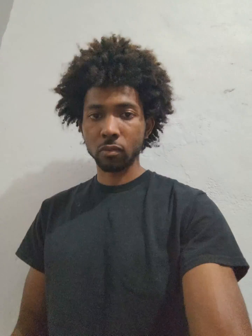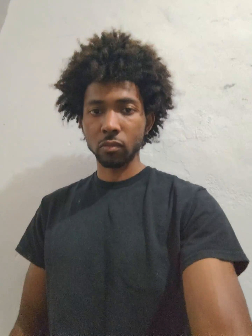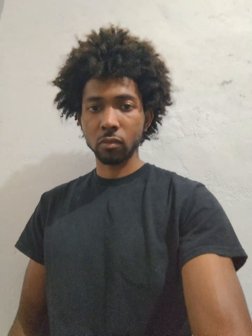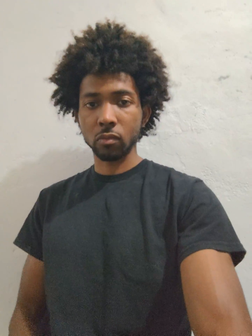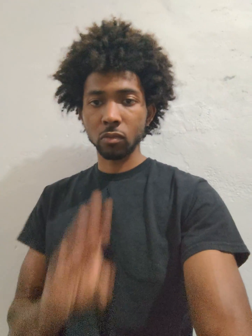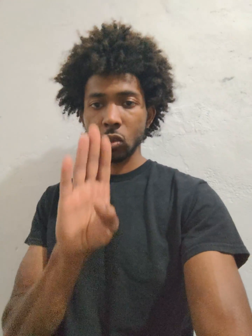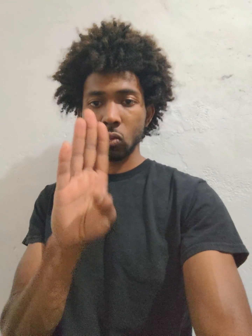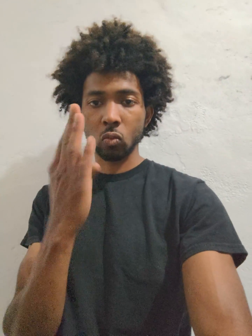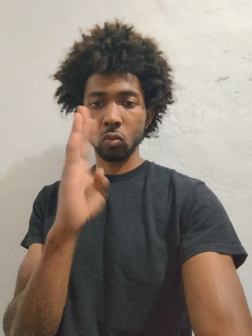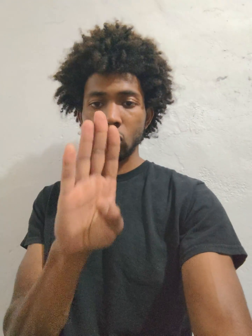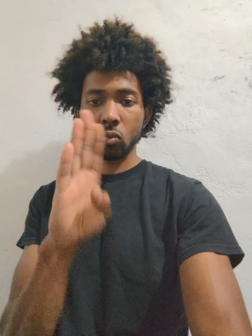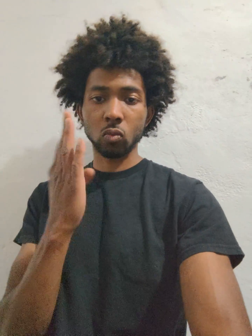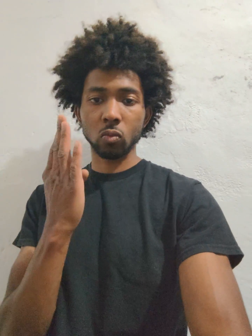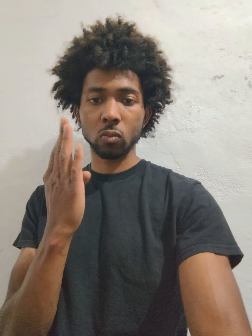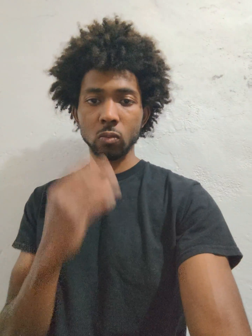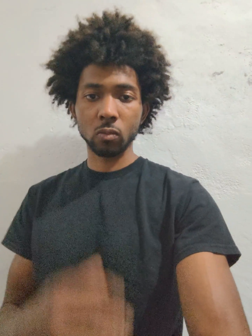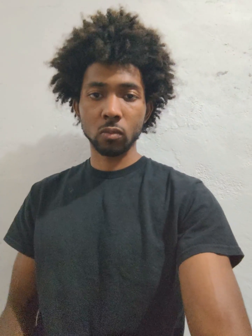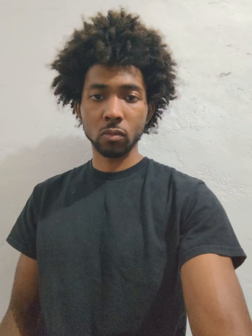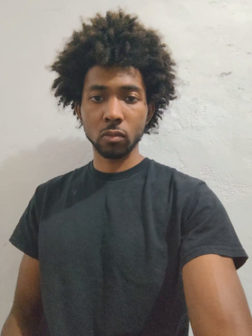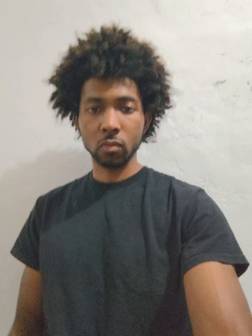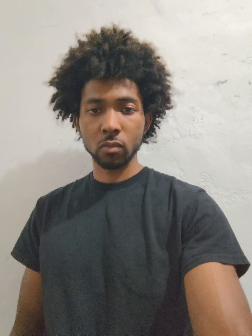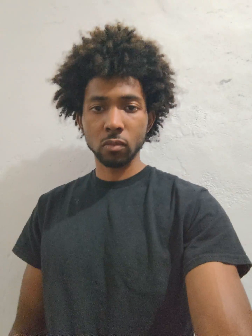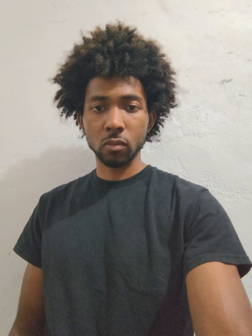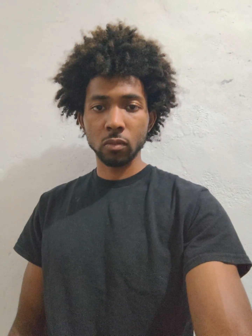door